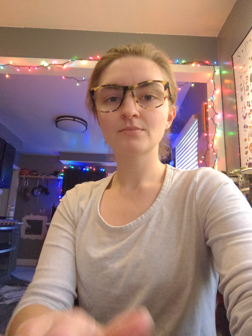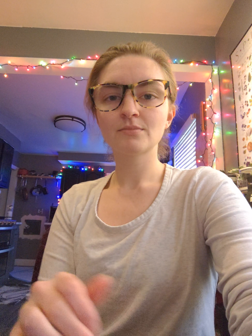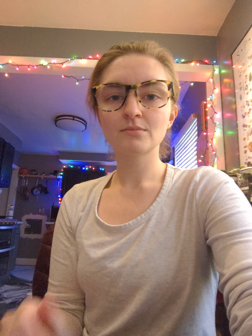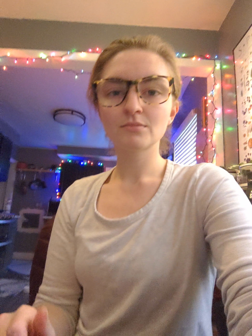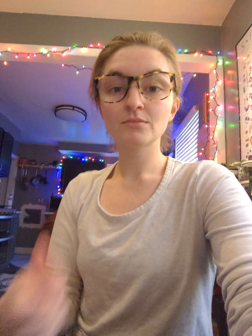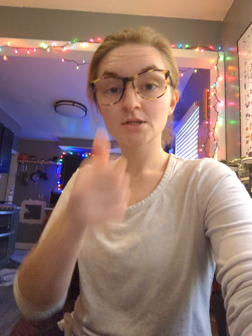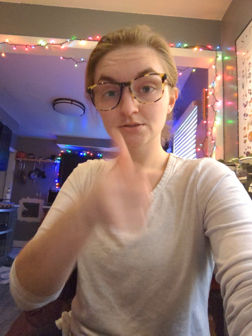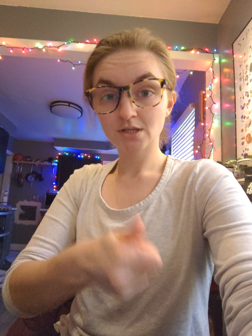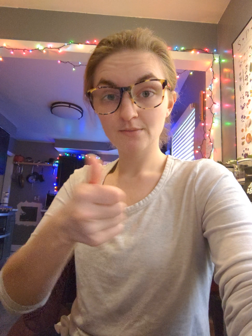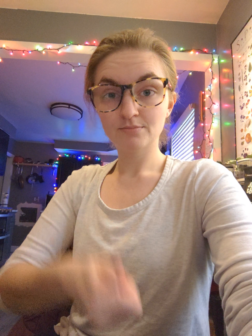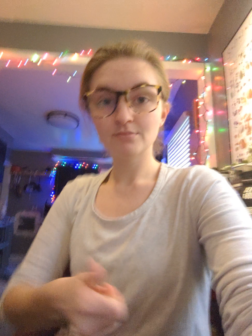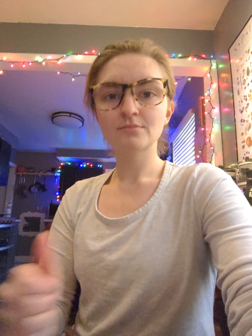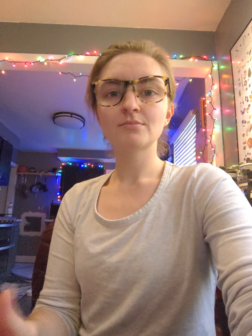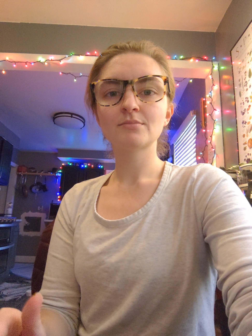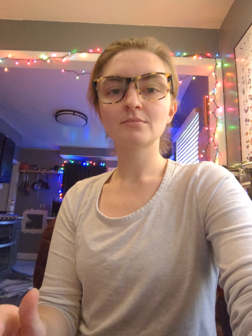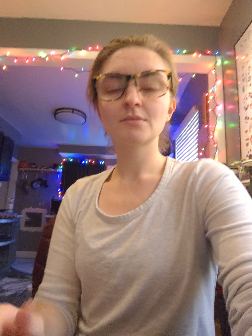every